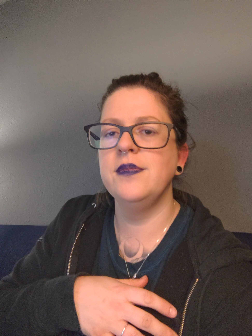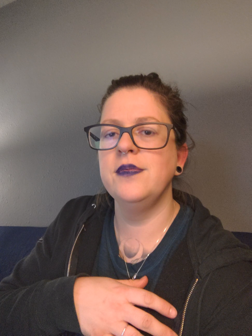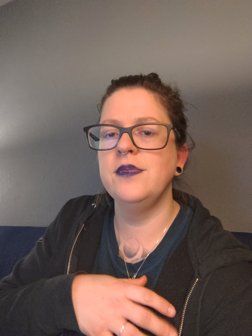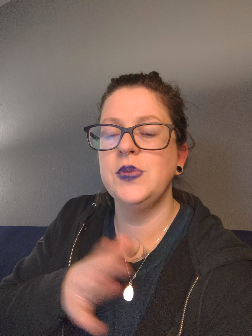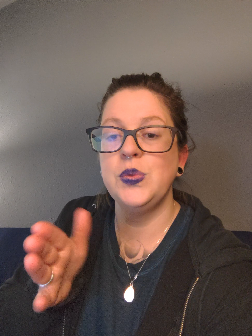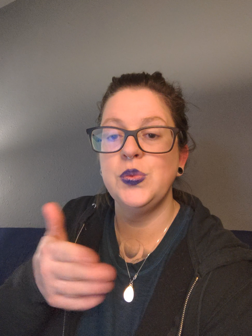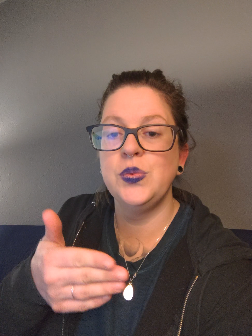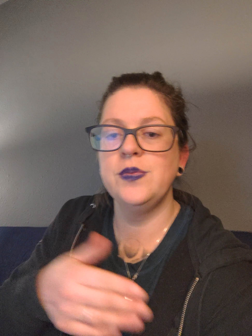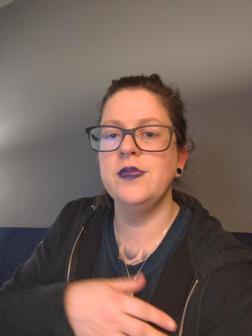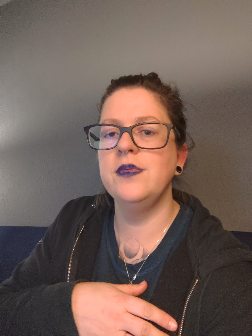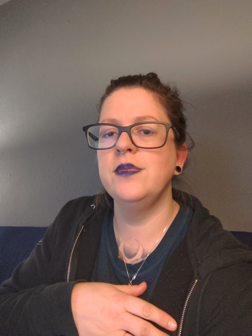room